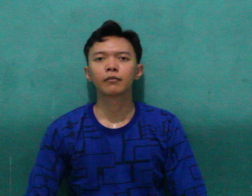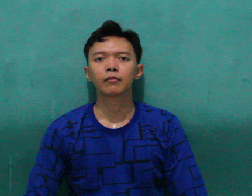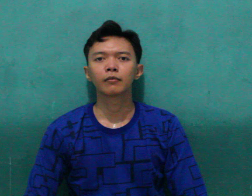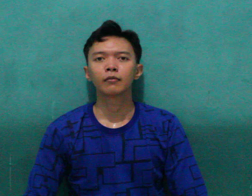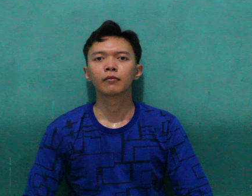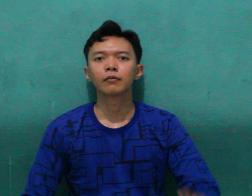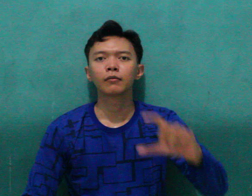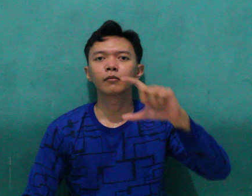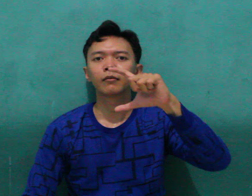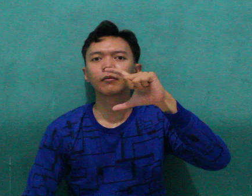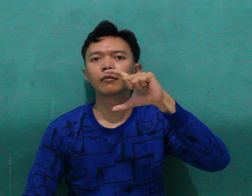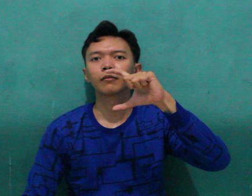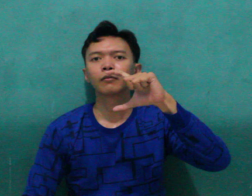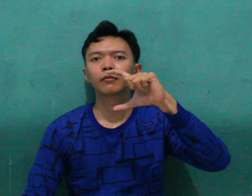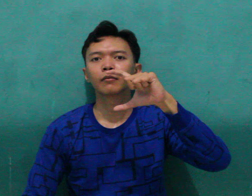C